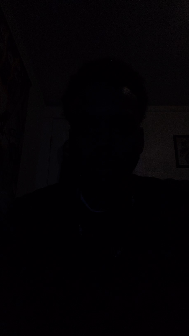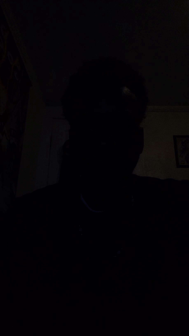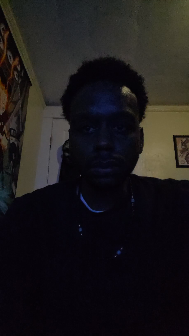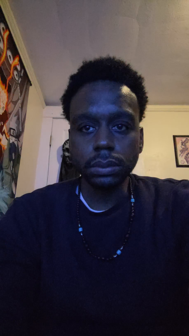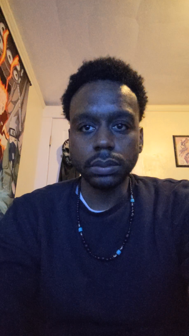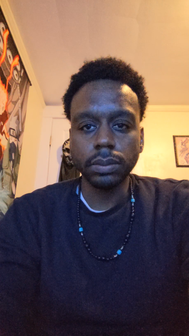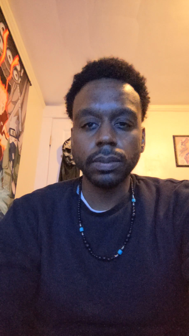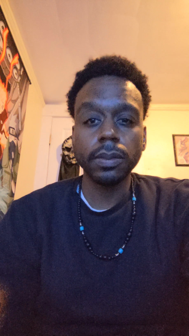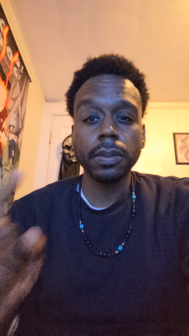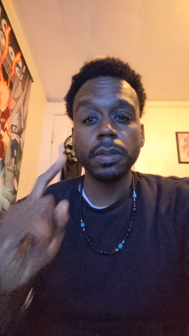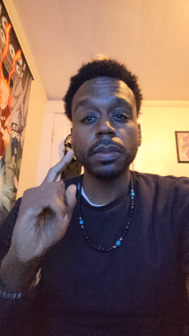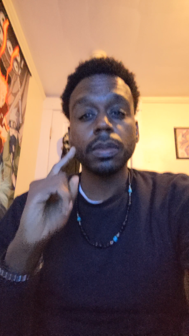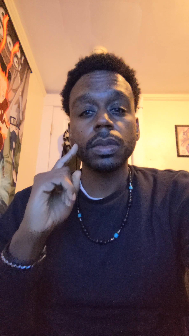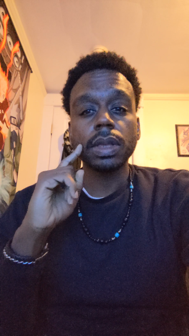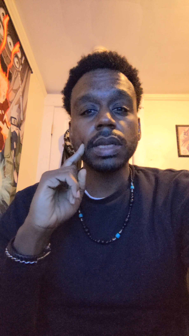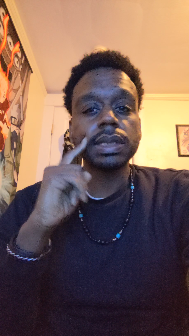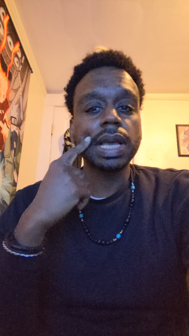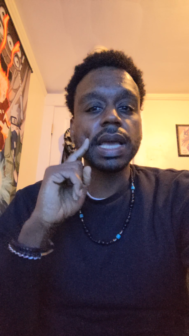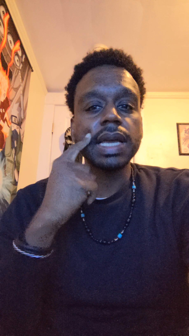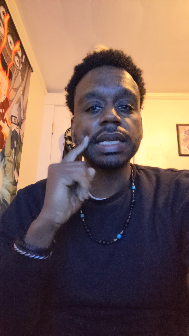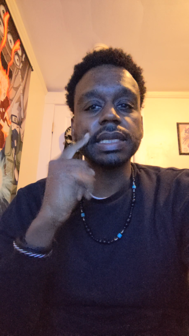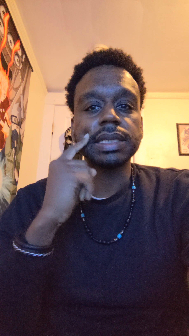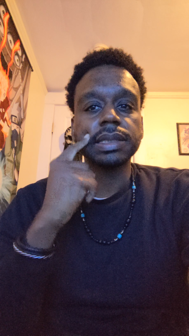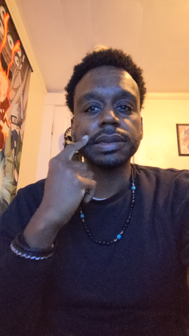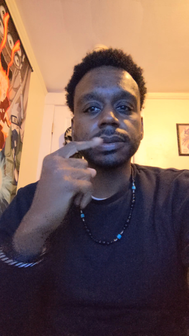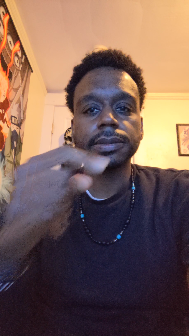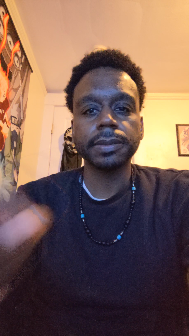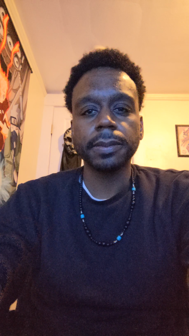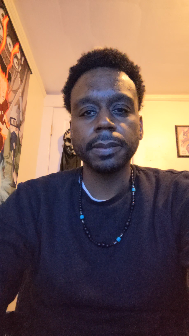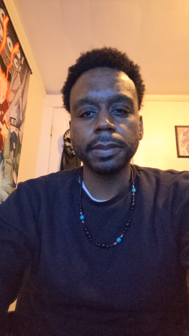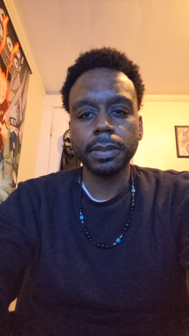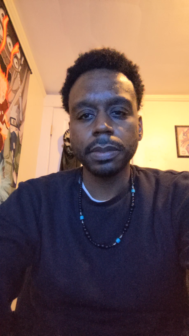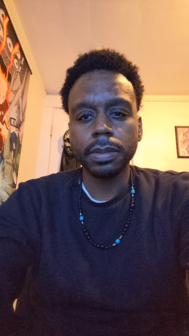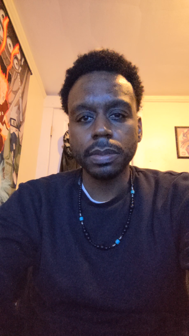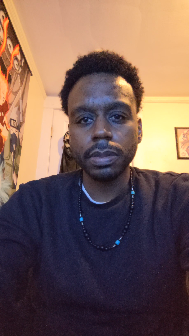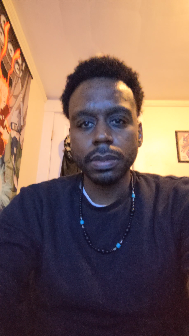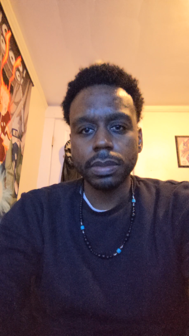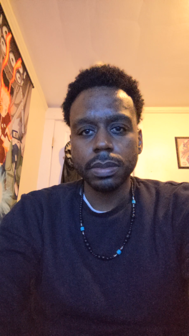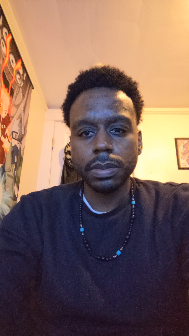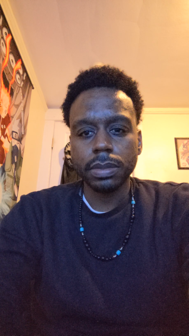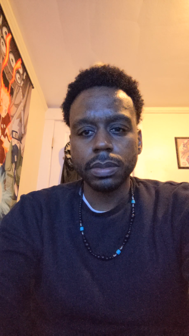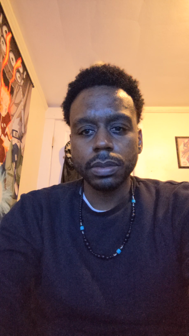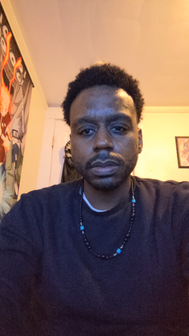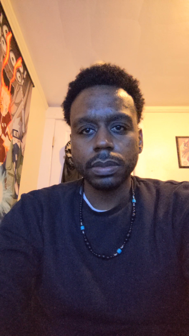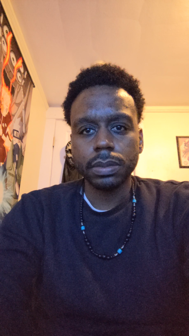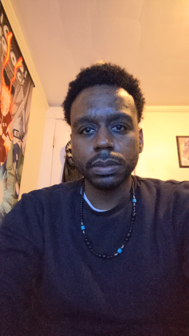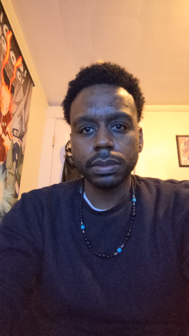candy